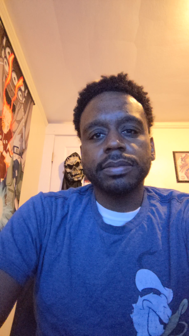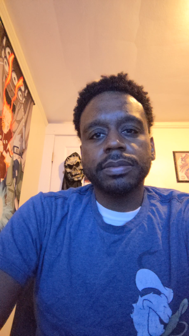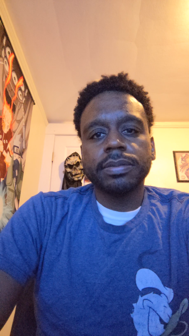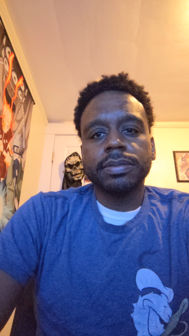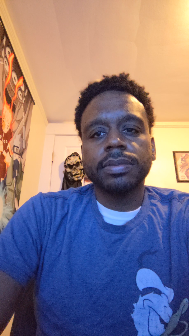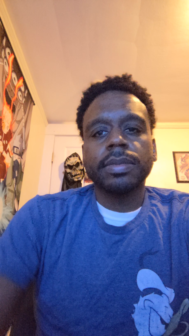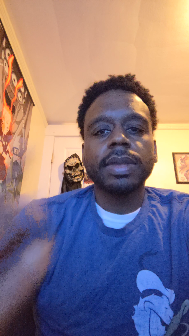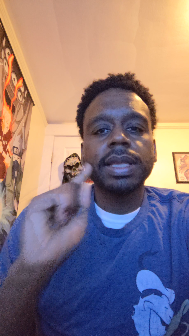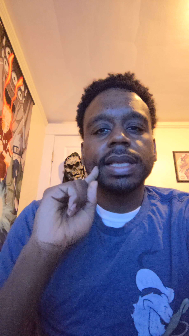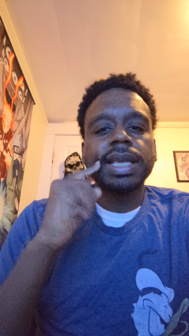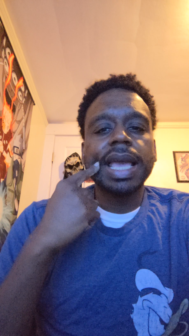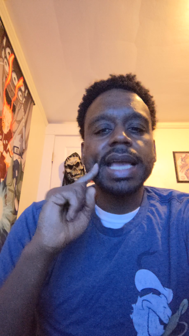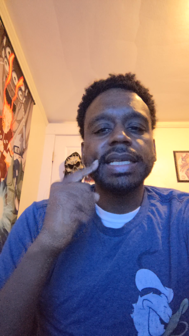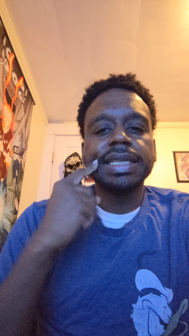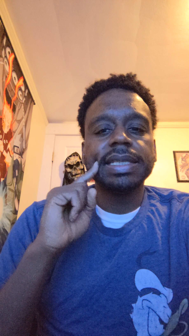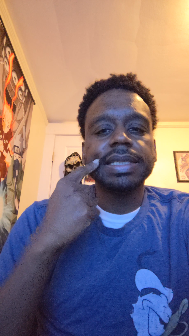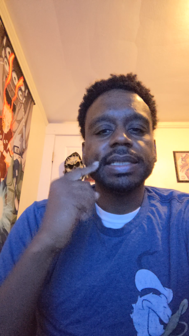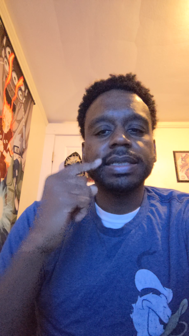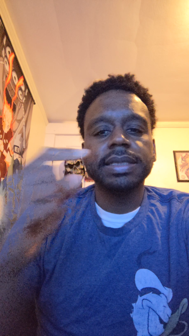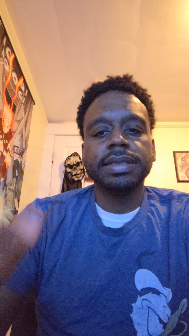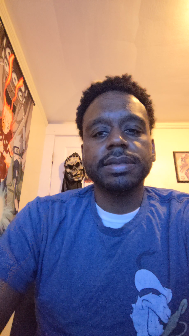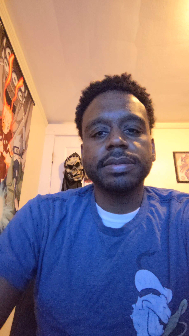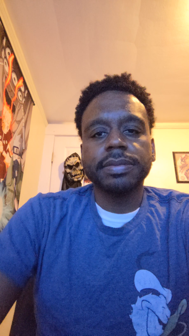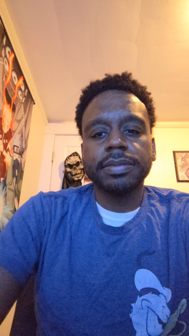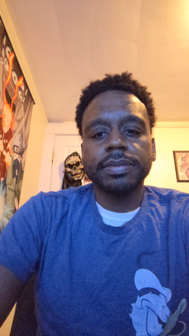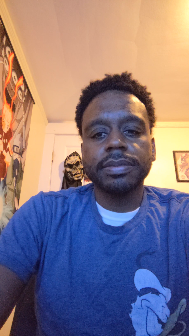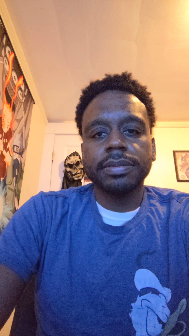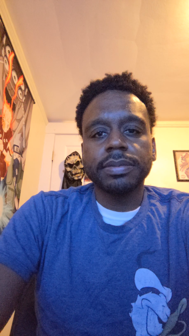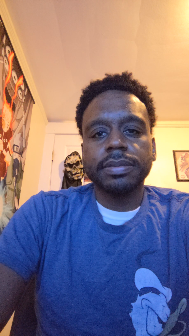candy